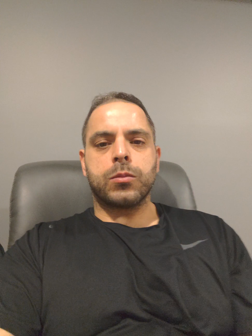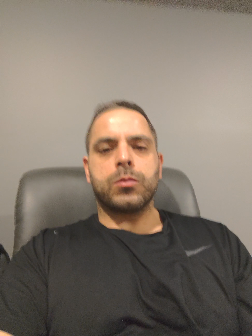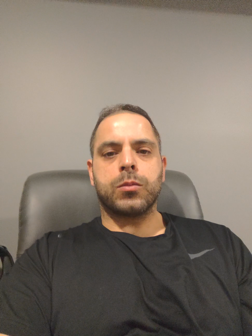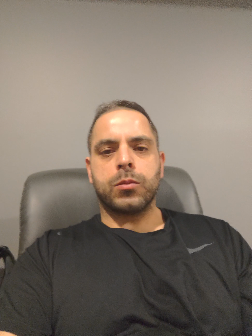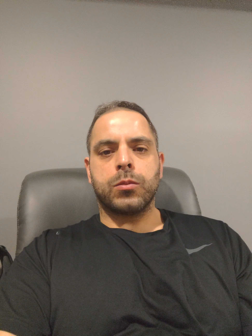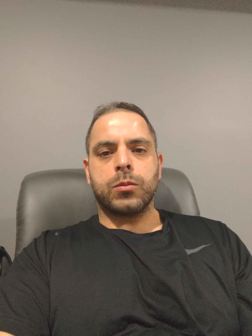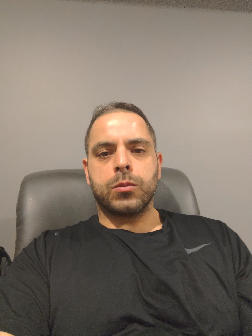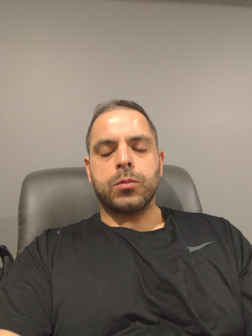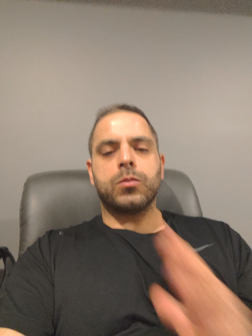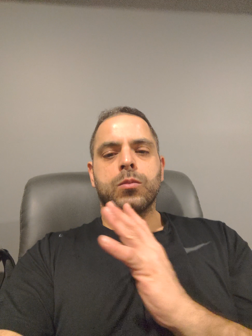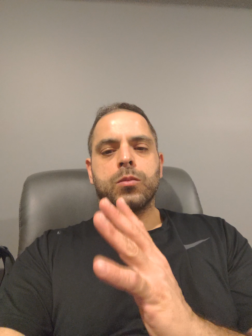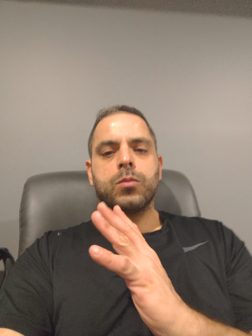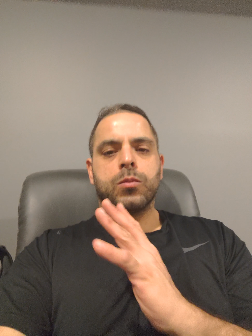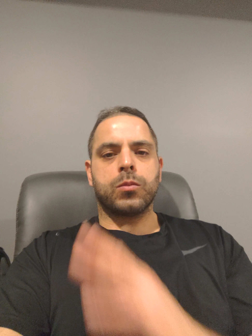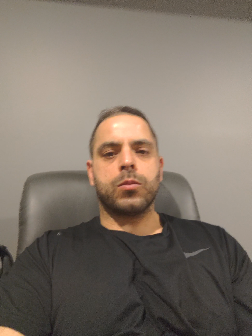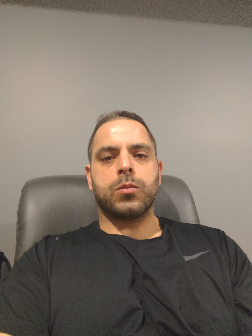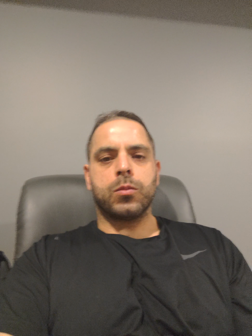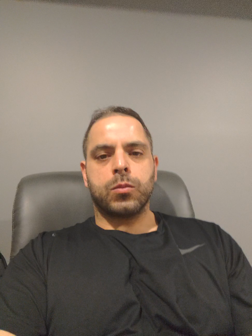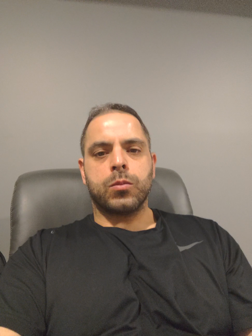fine